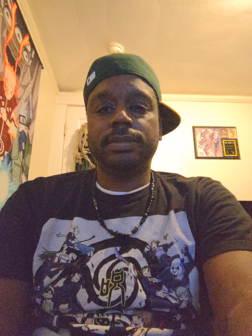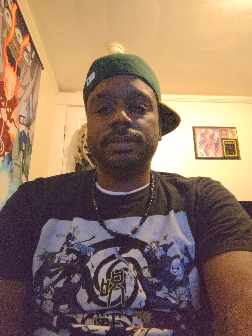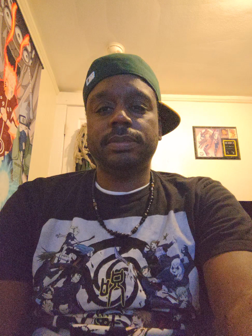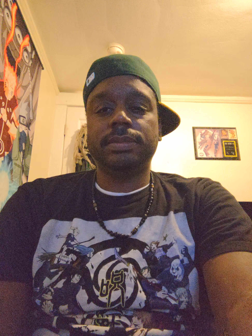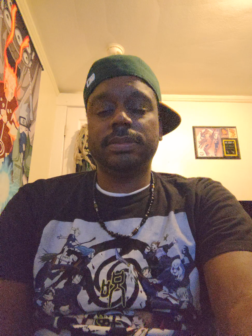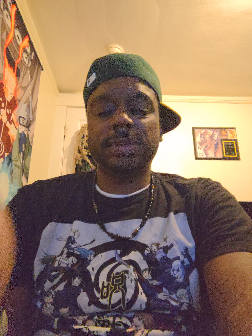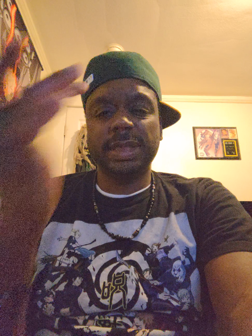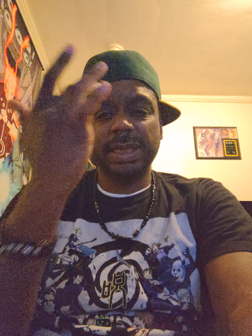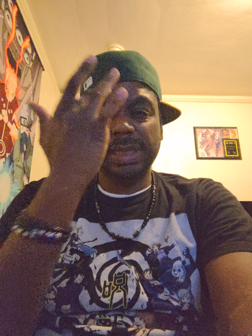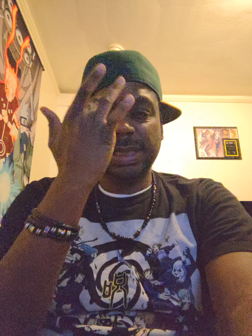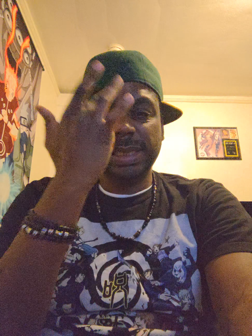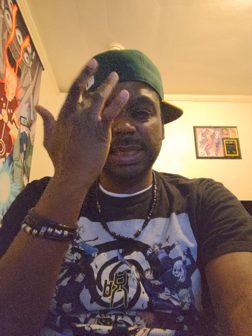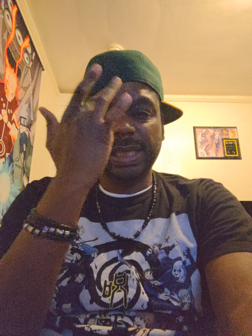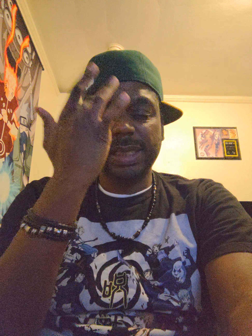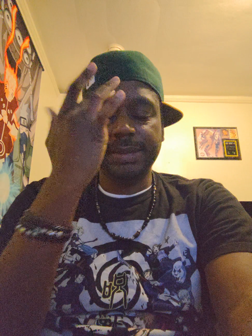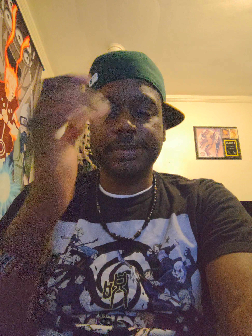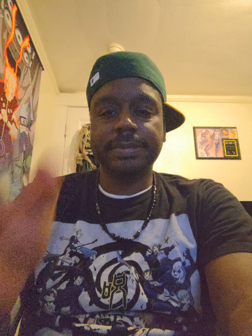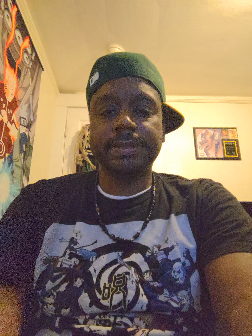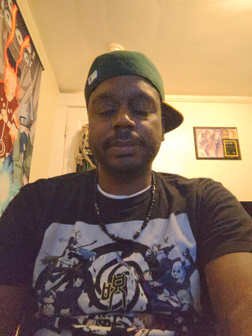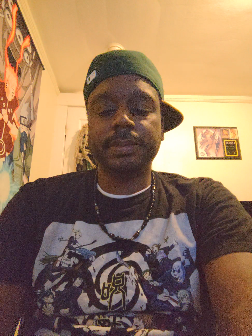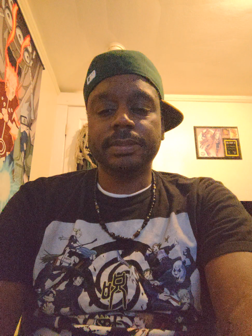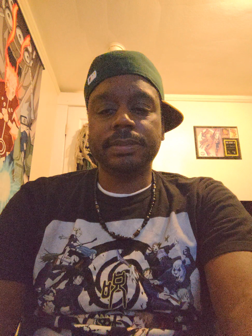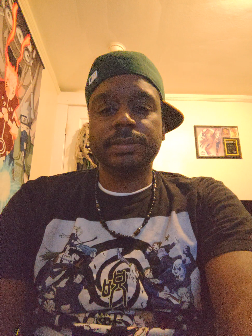sick